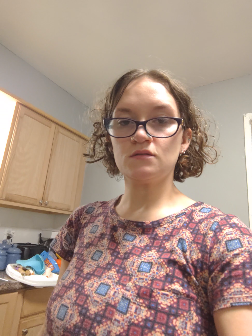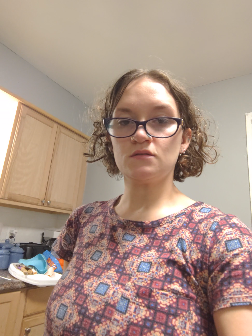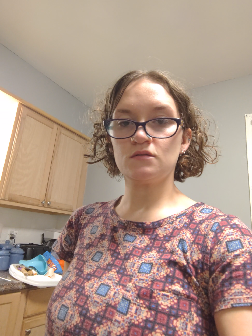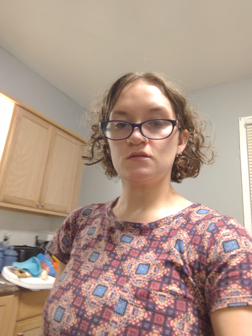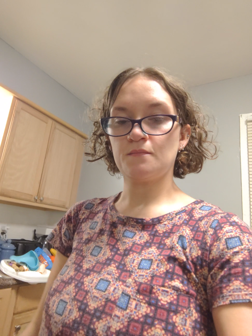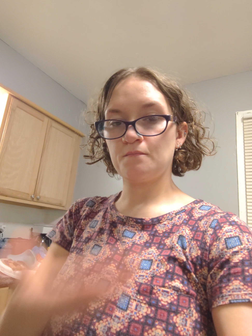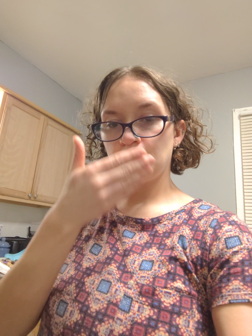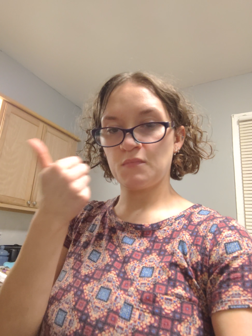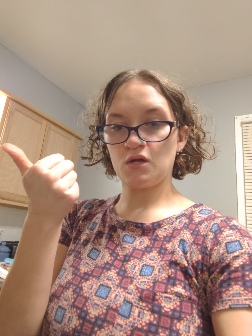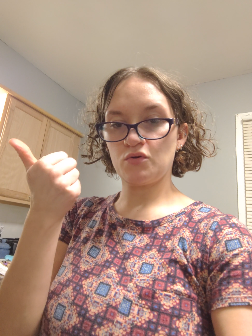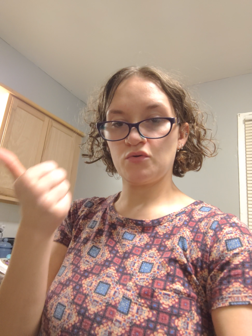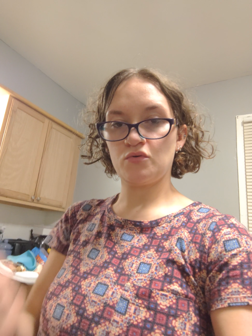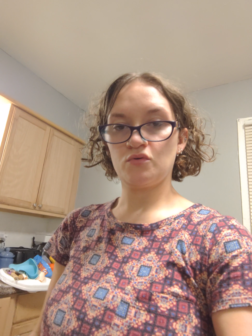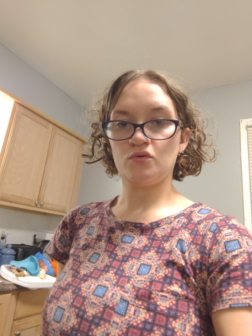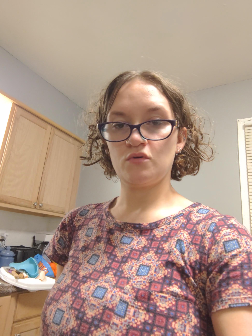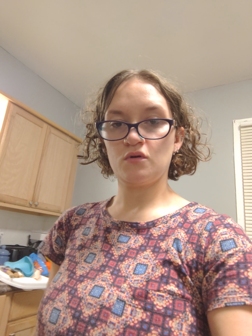better